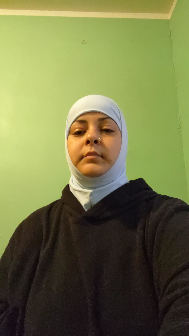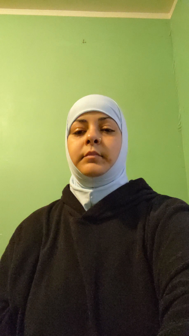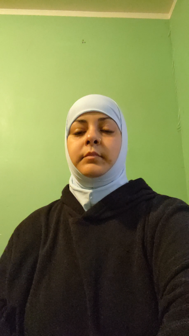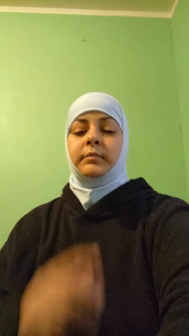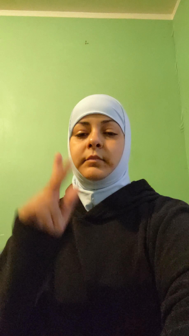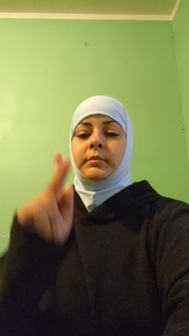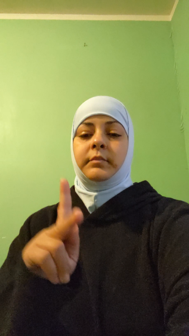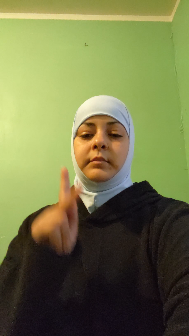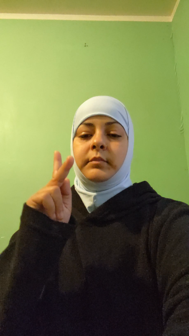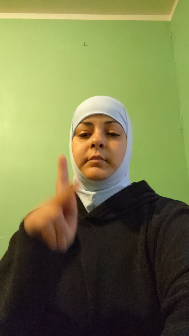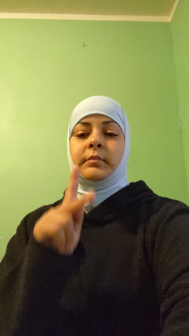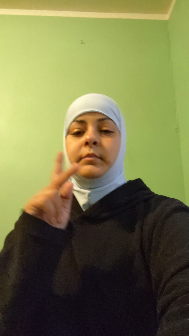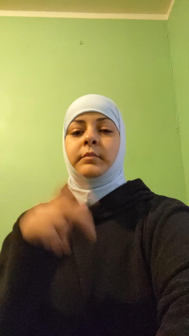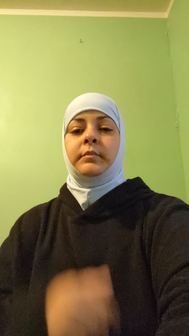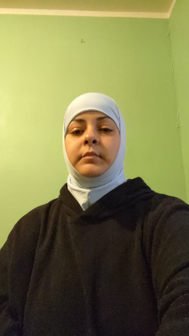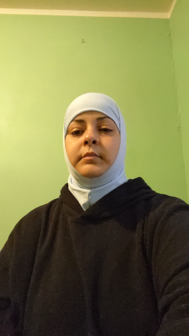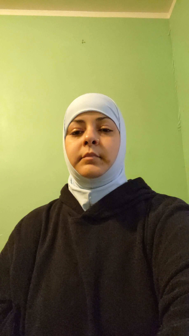careful